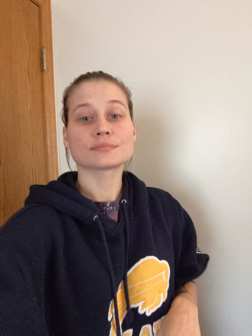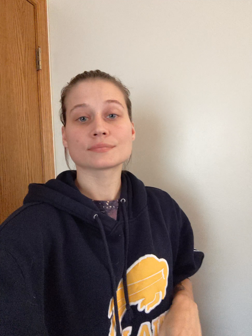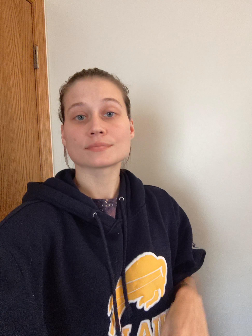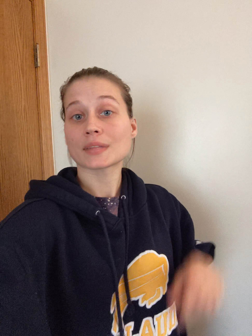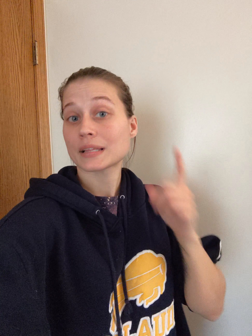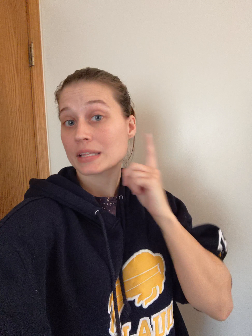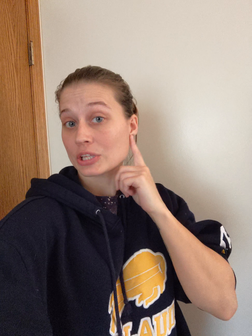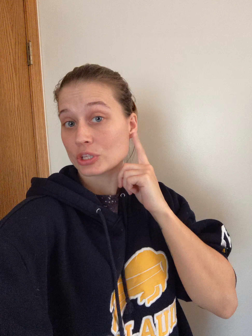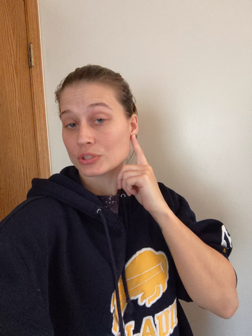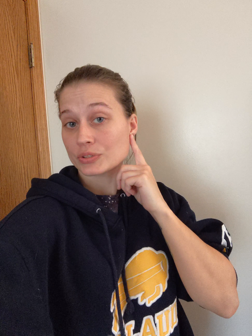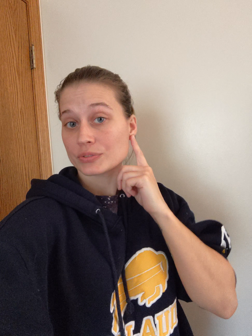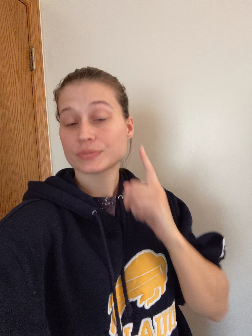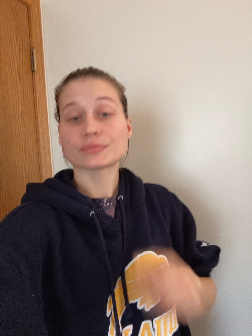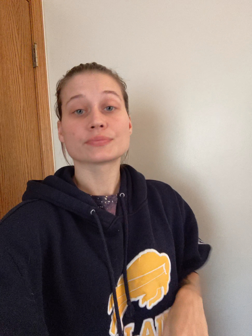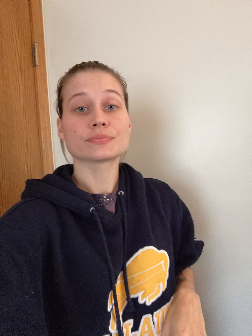ear